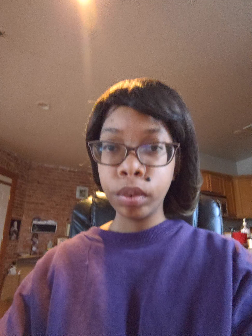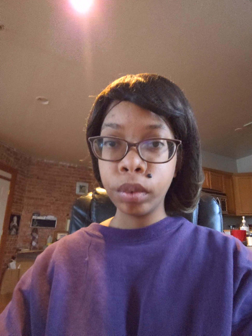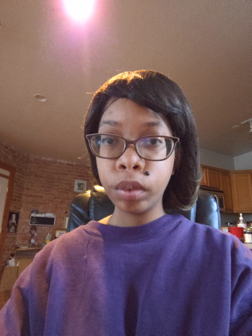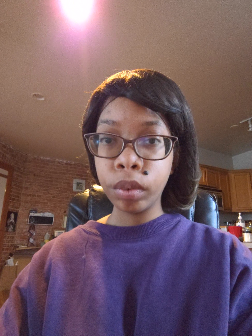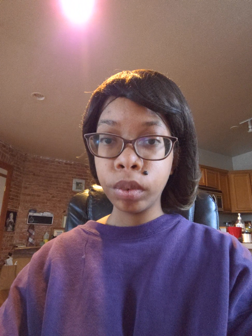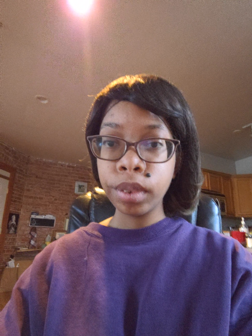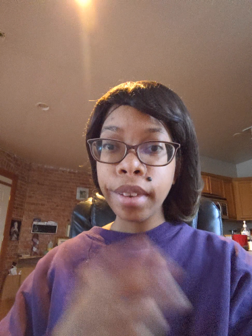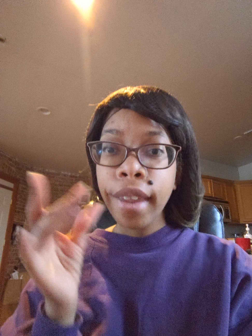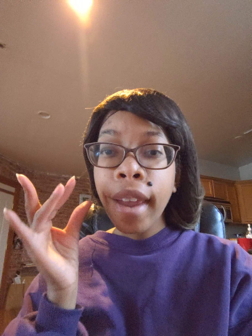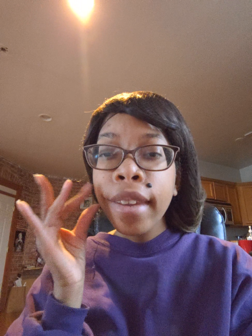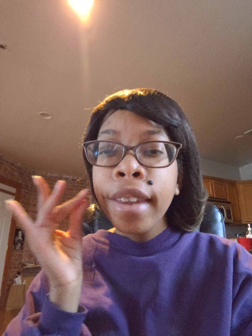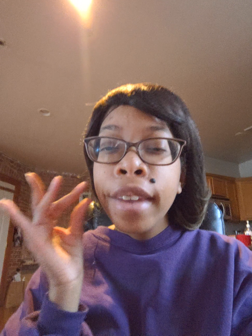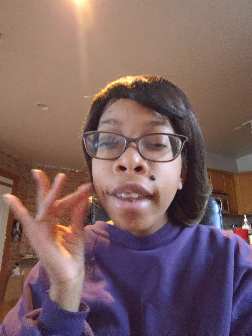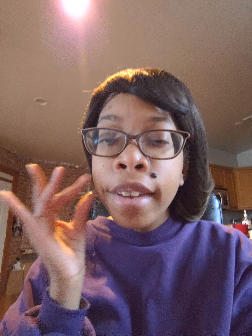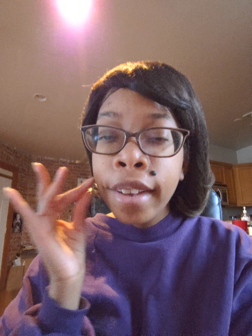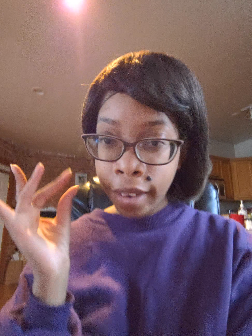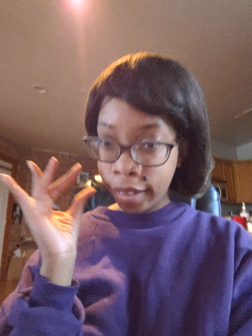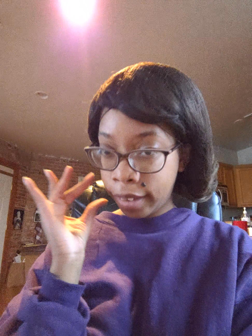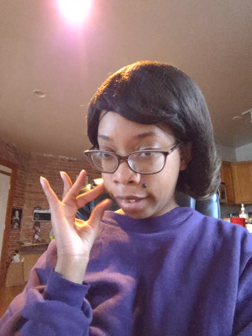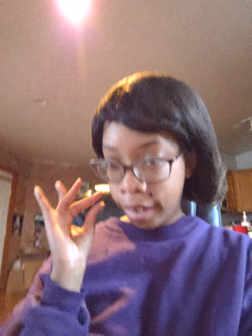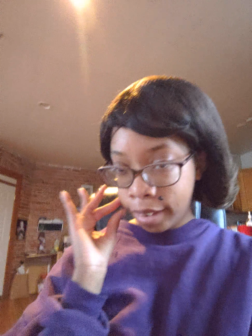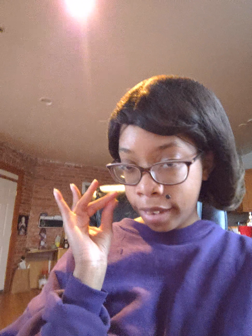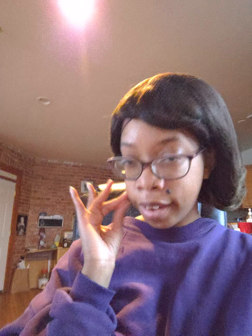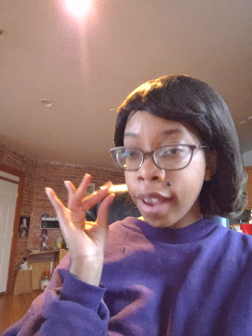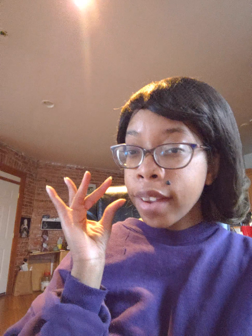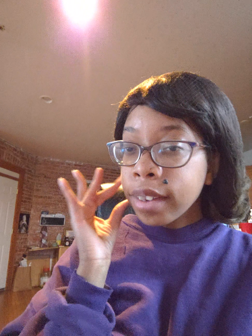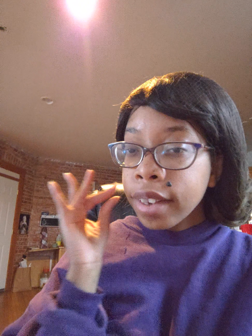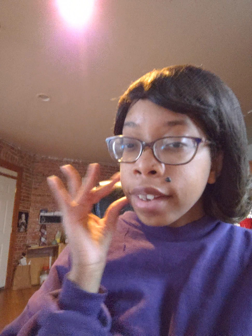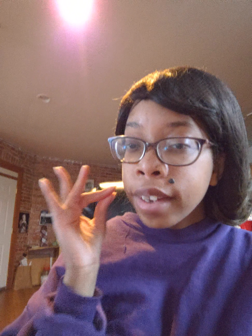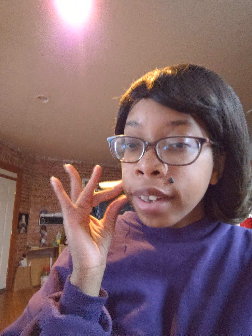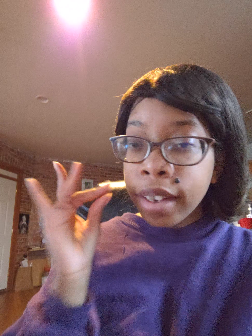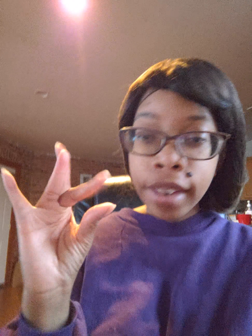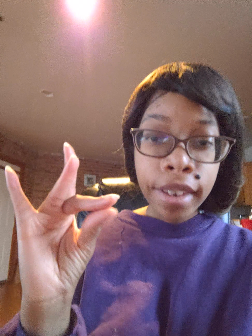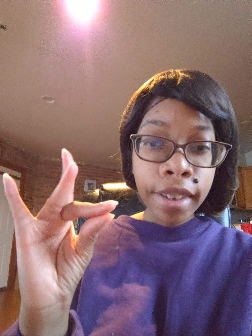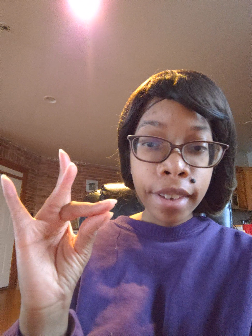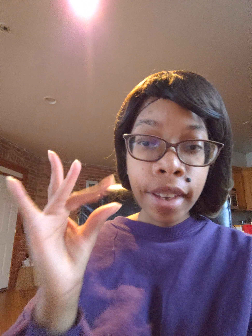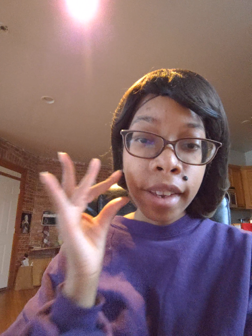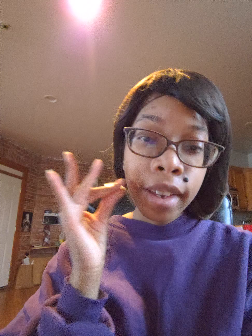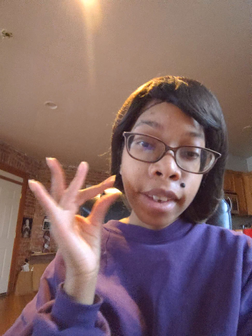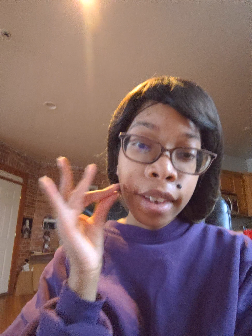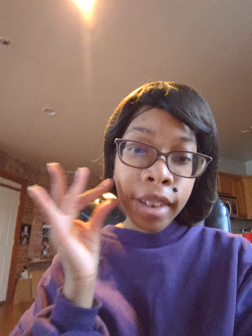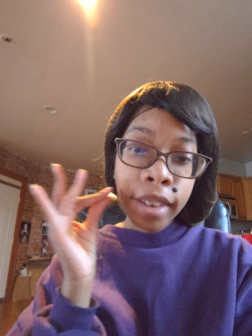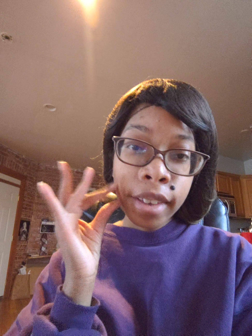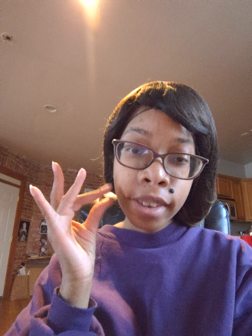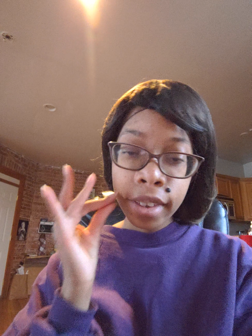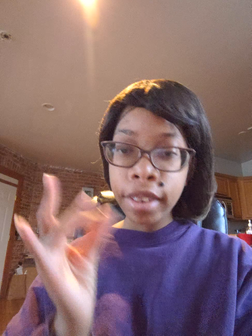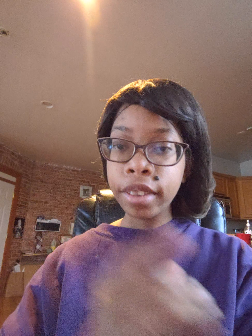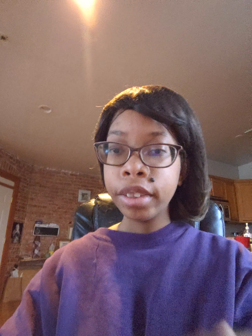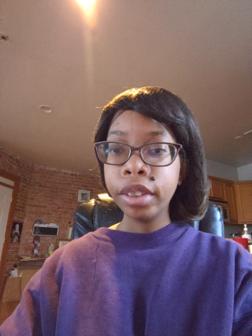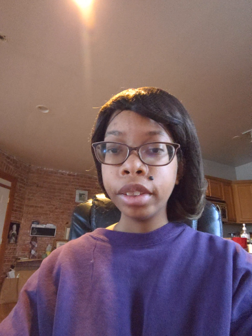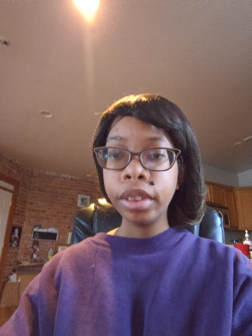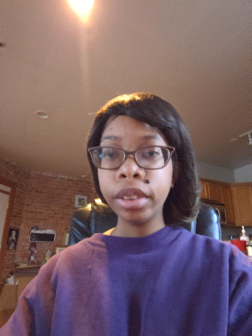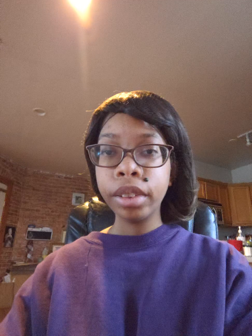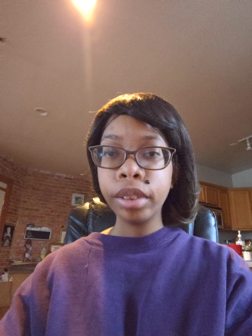kitty